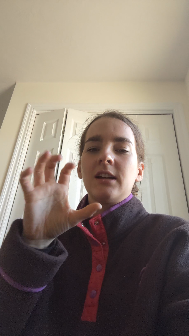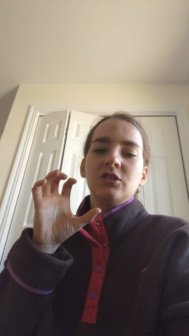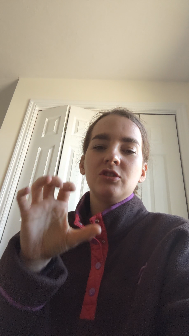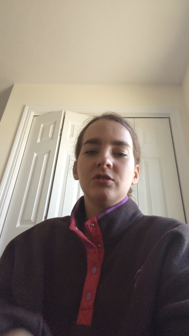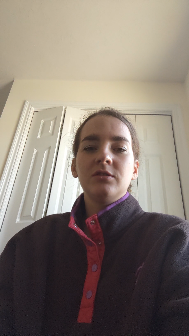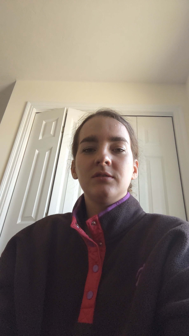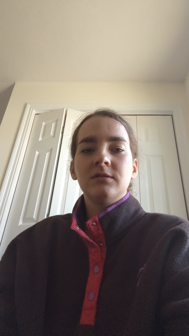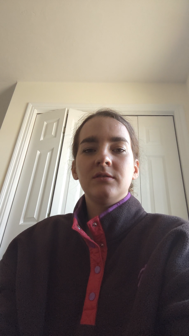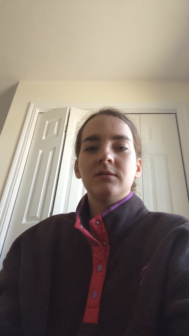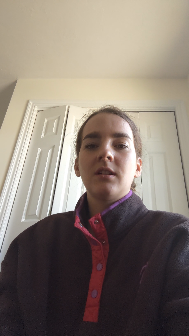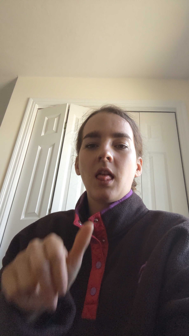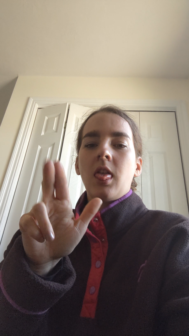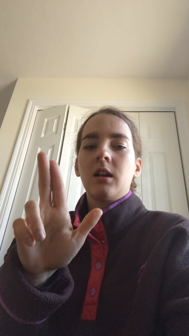lick